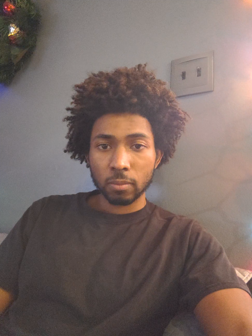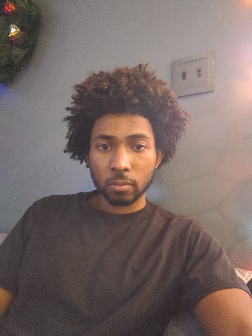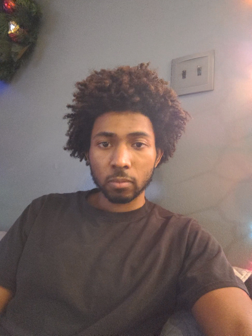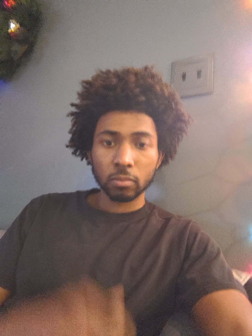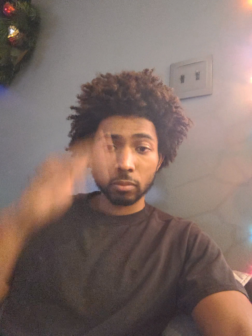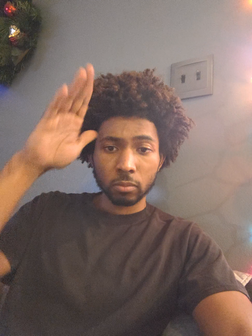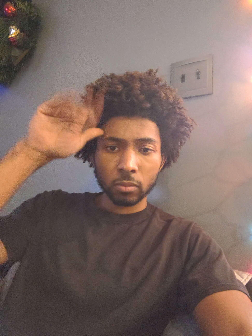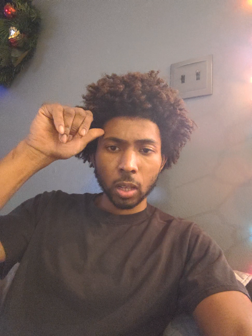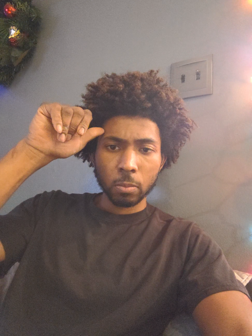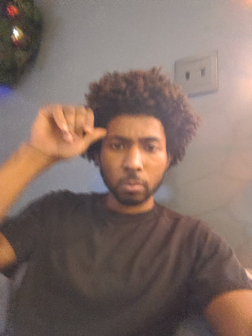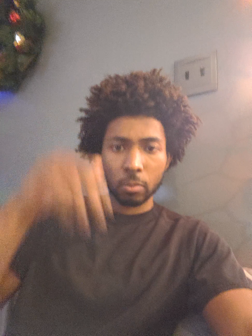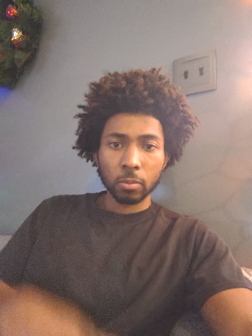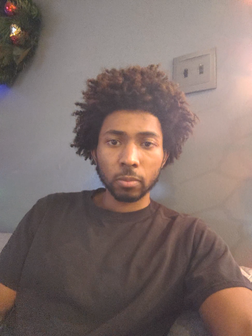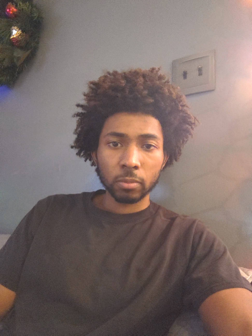donkey